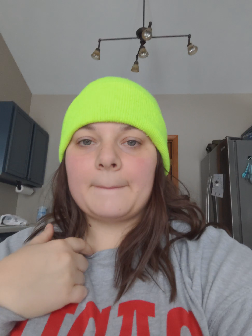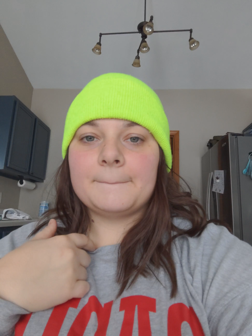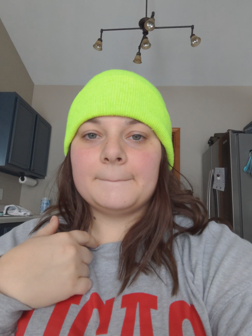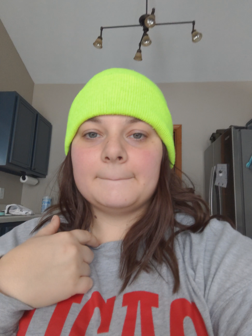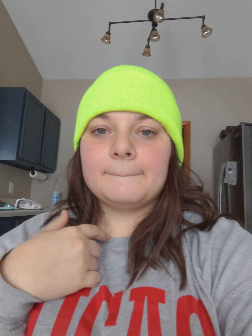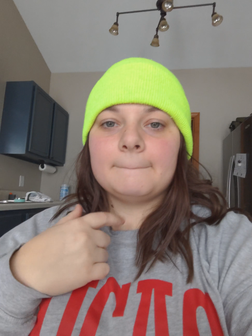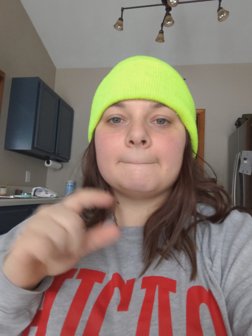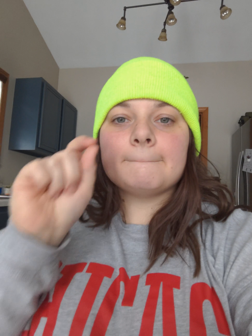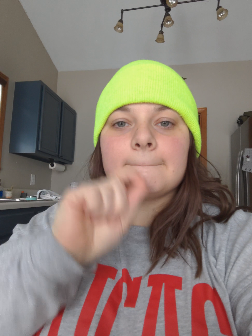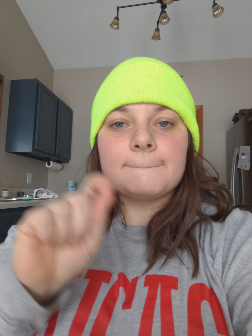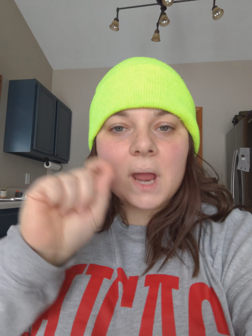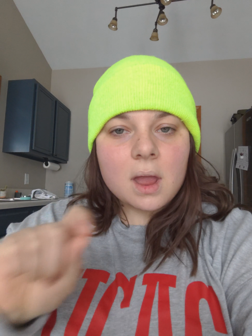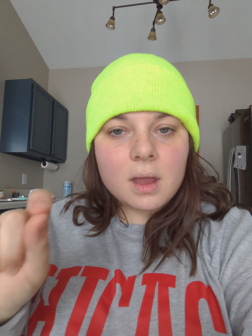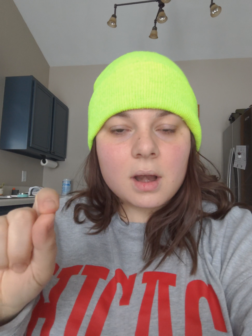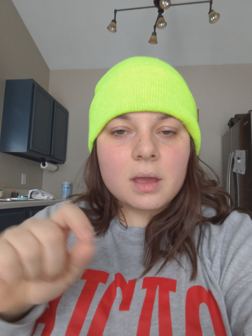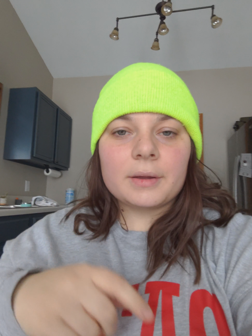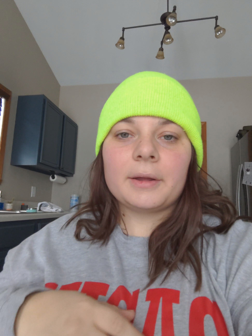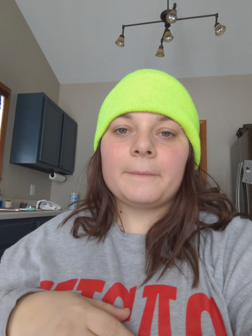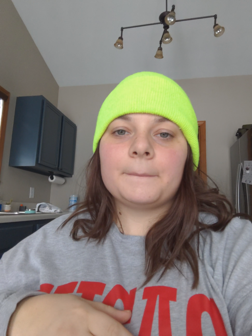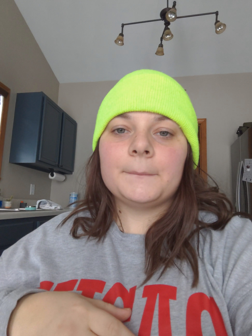pen